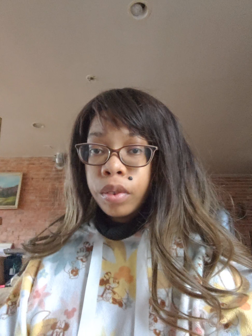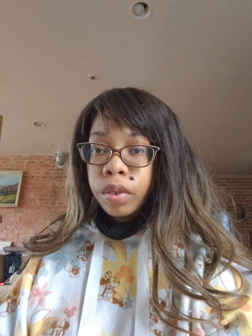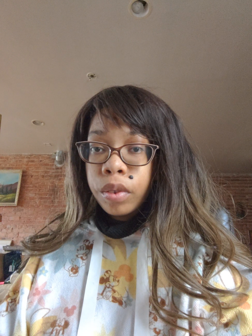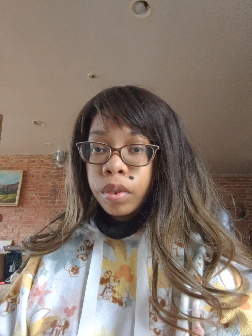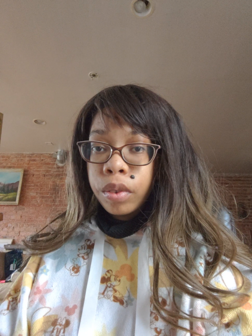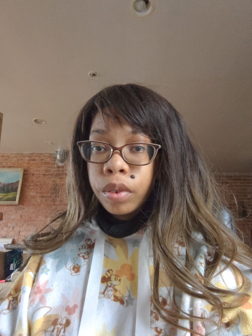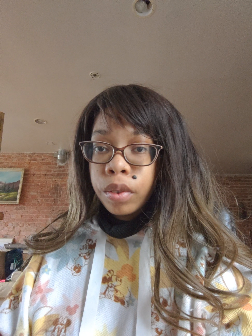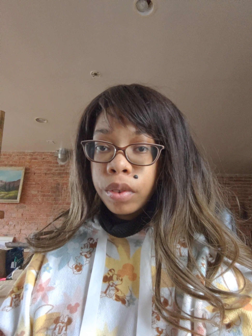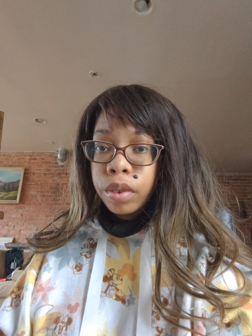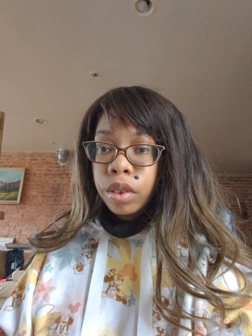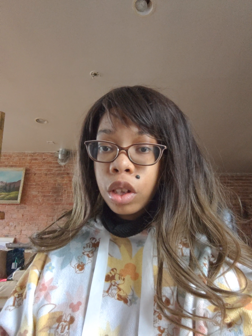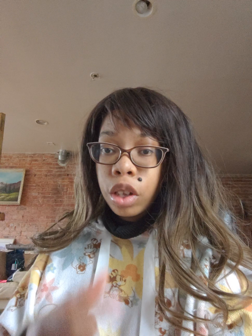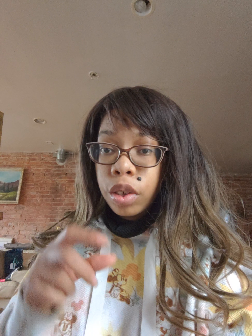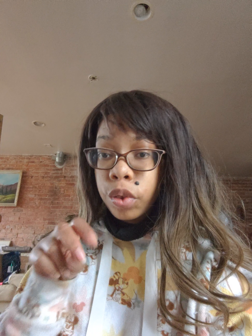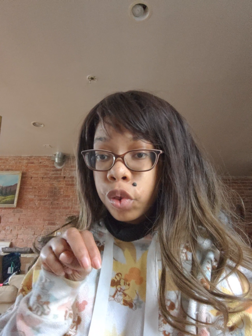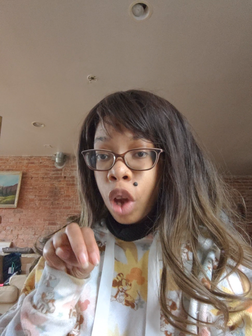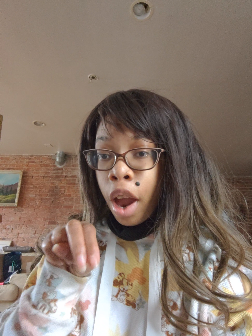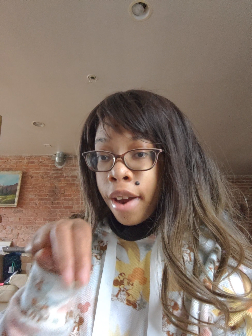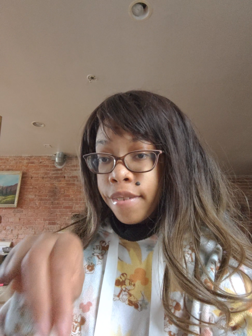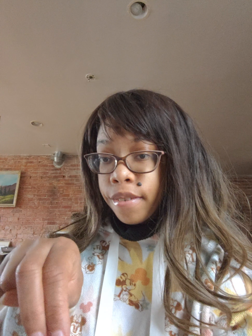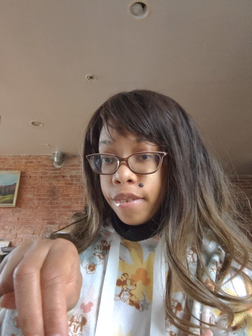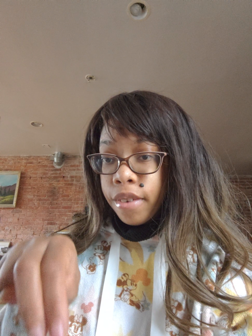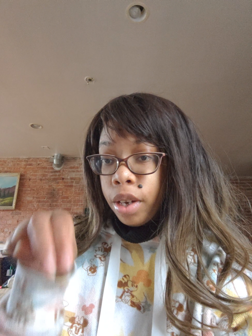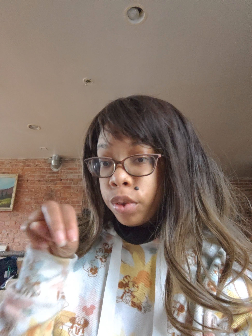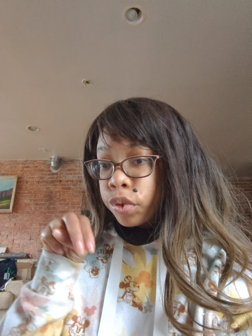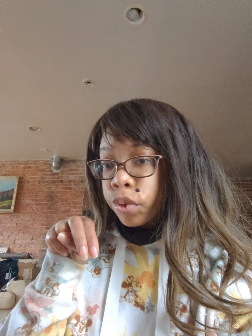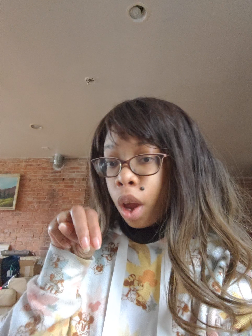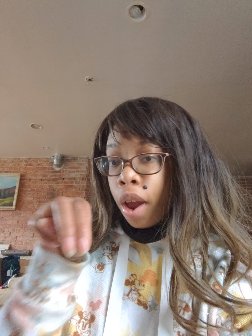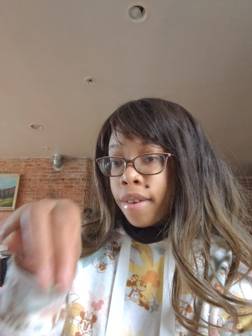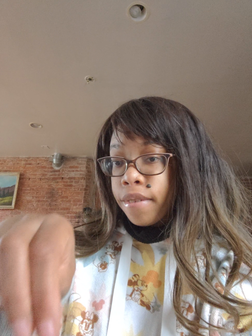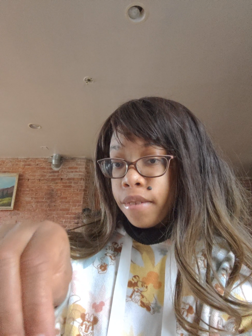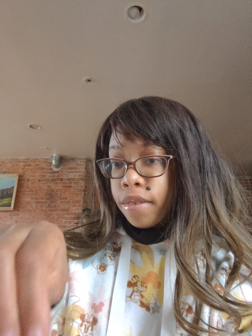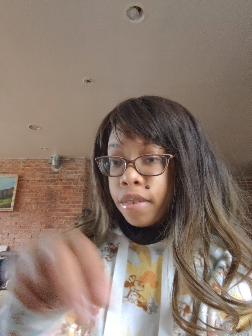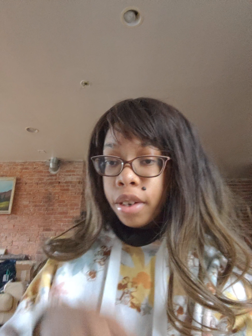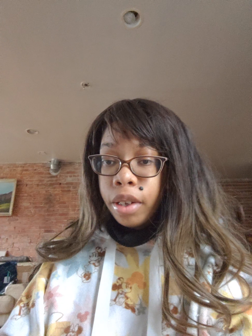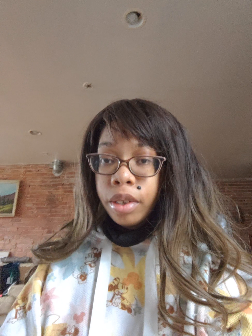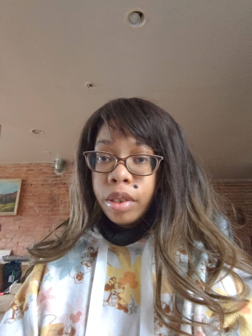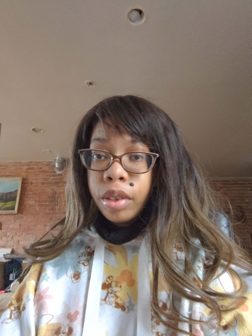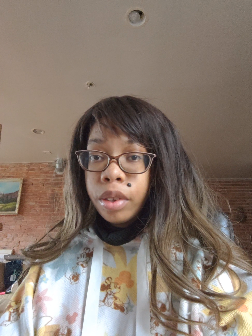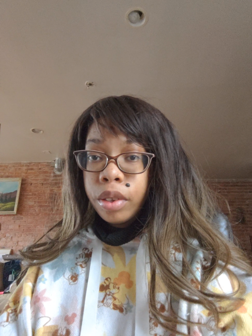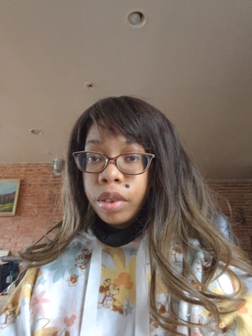ride